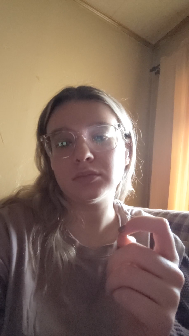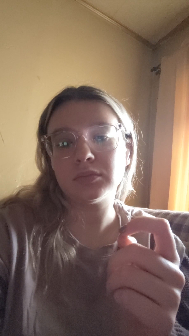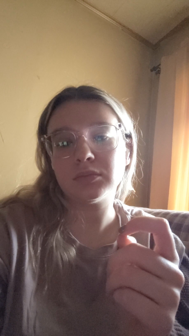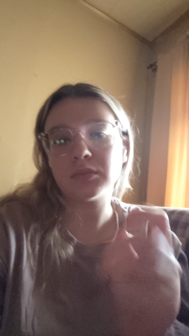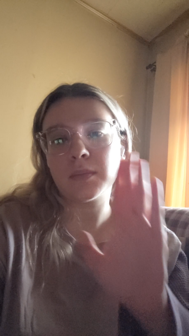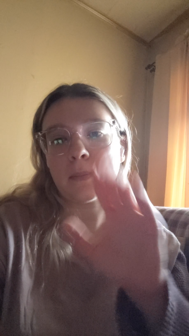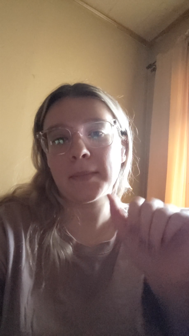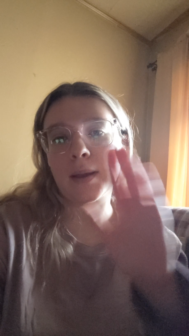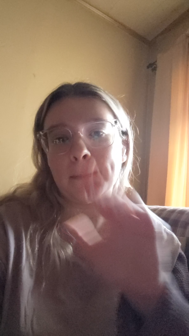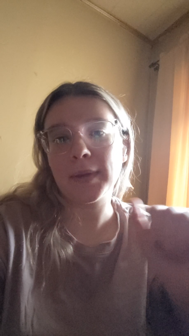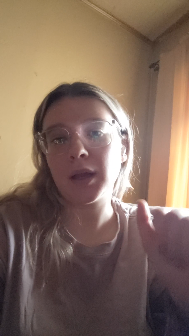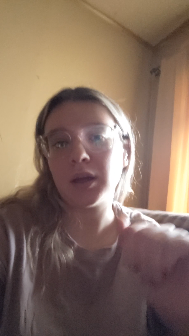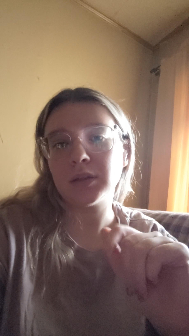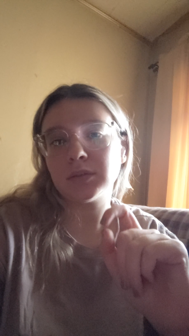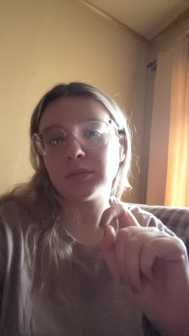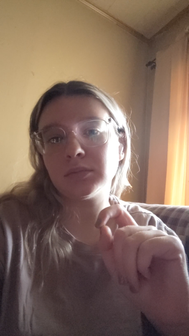baa baa